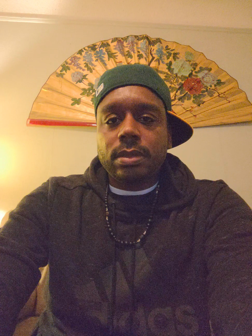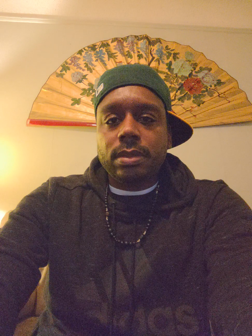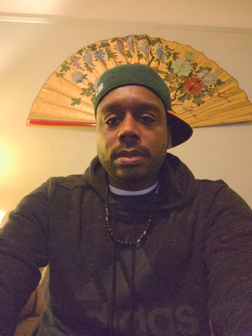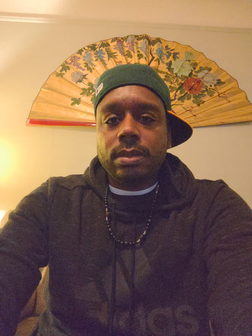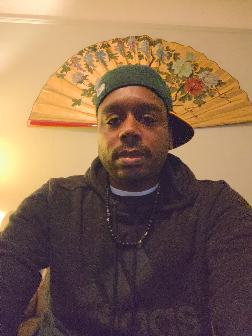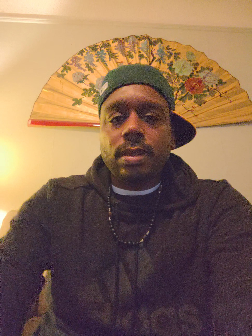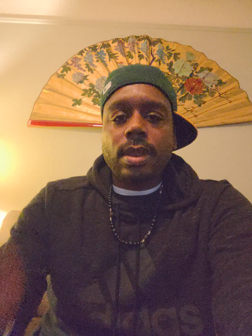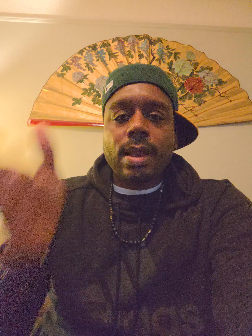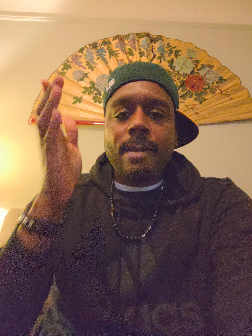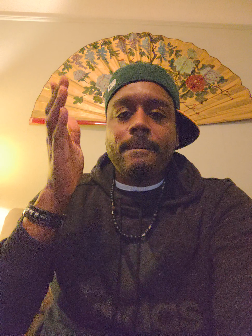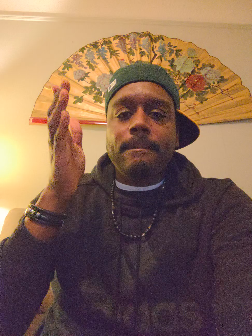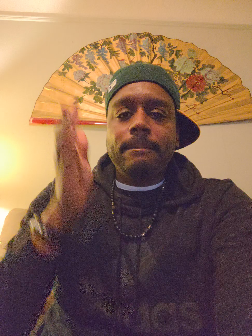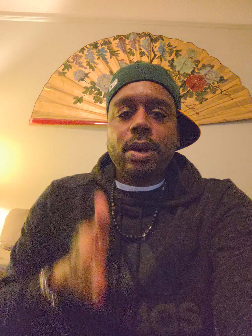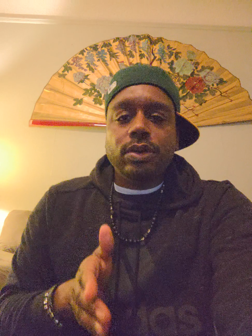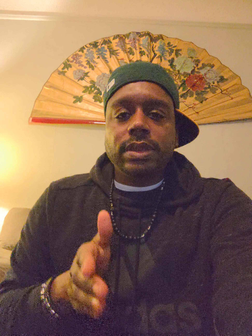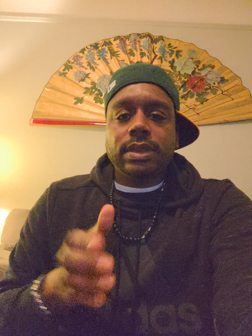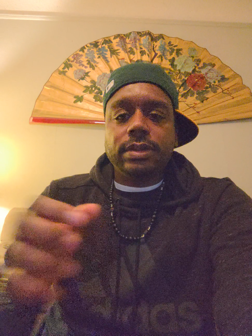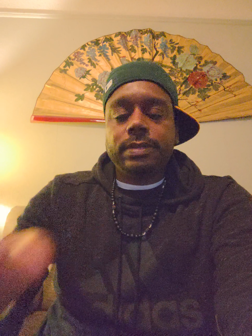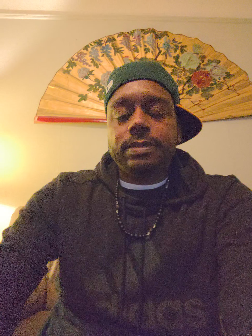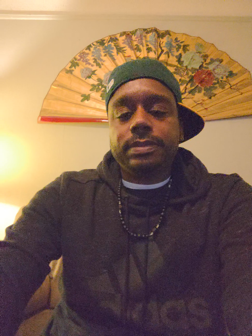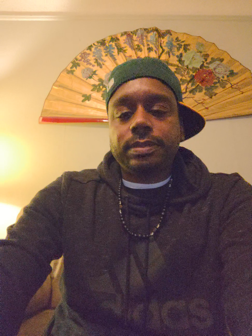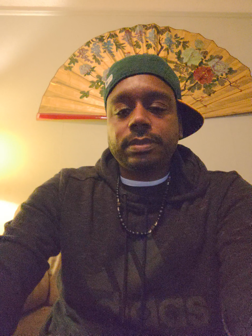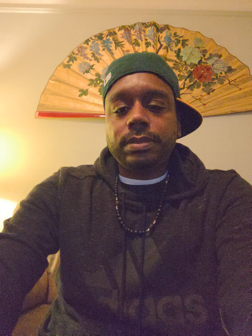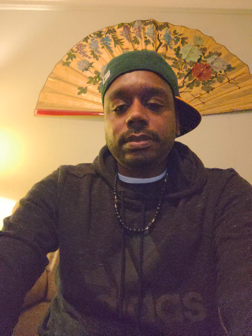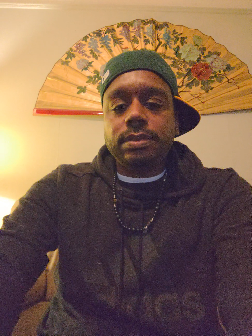person